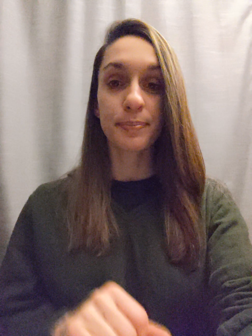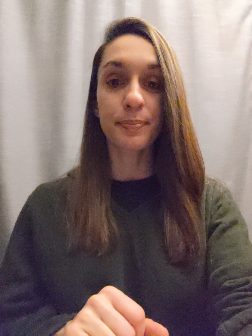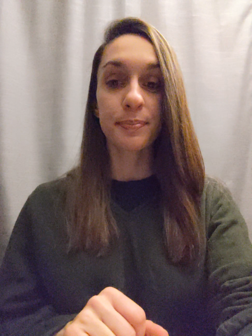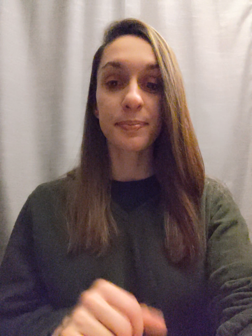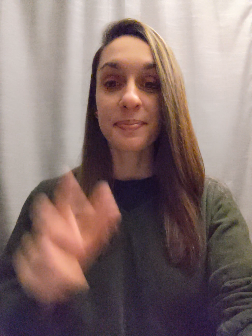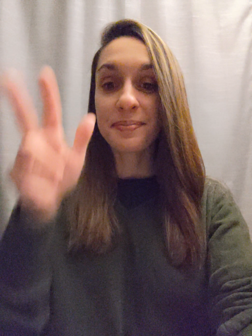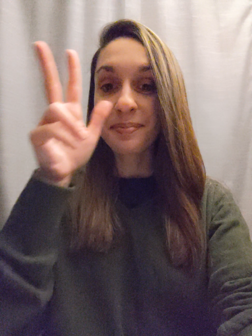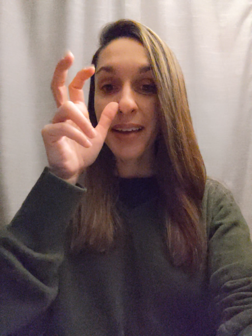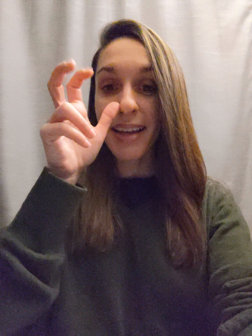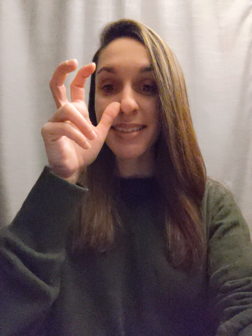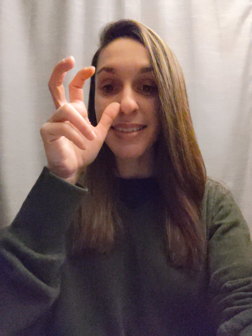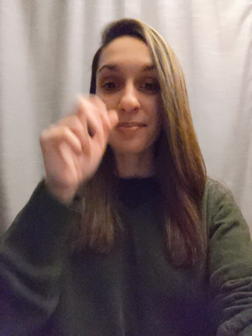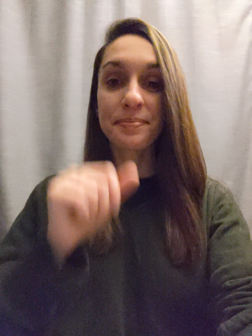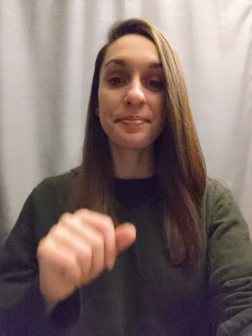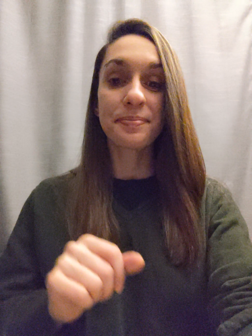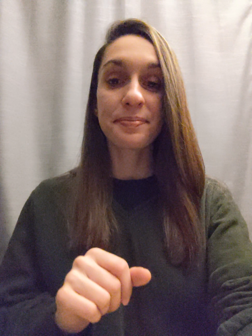bug